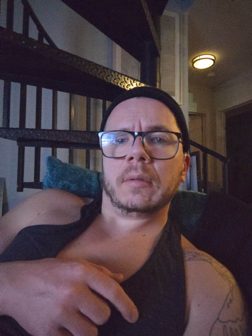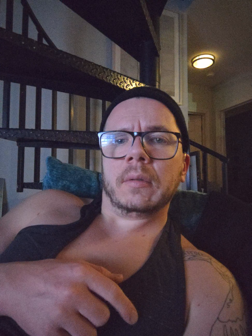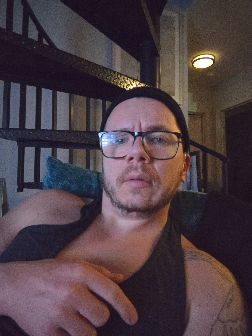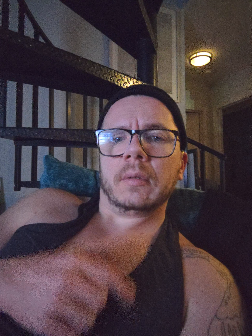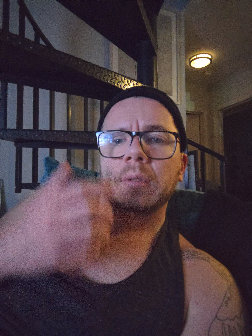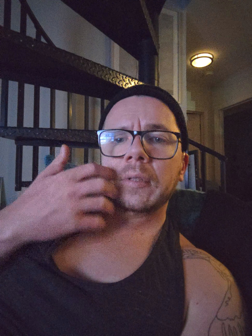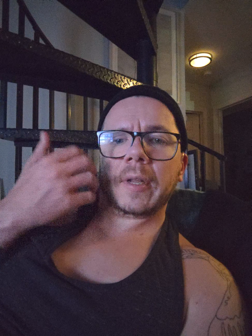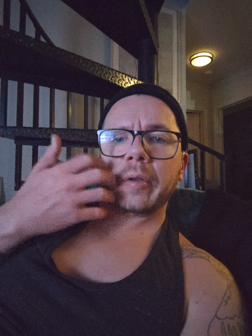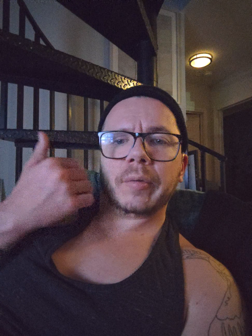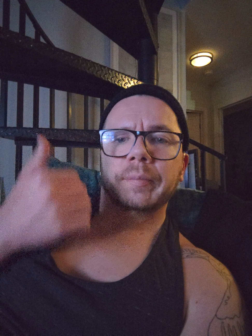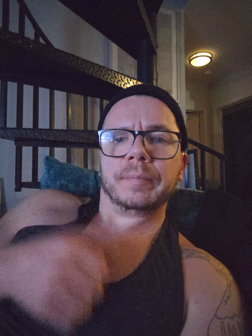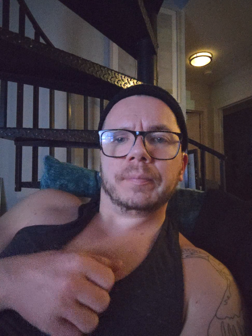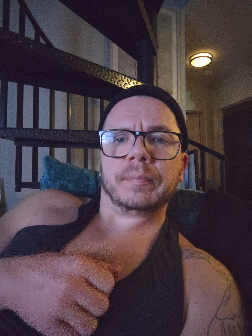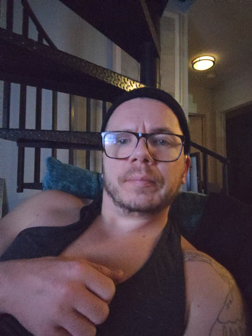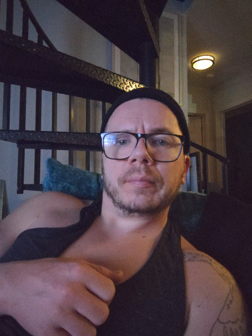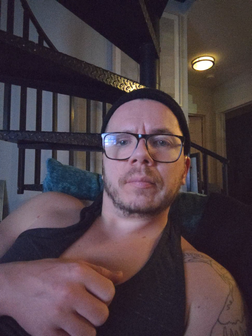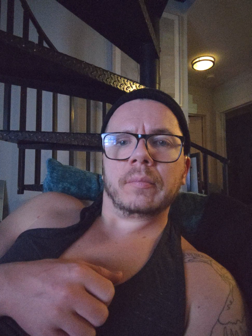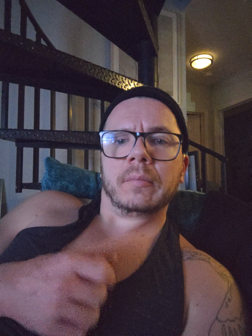tiger